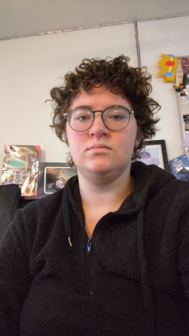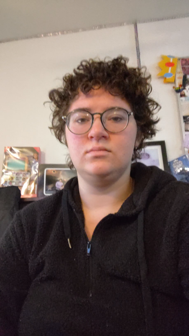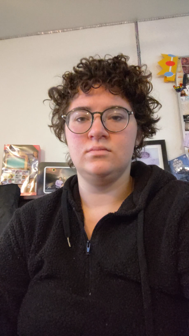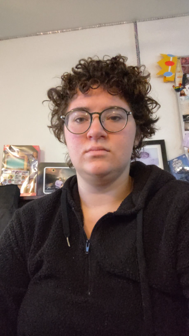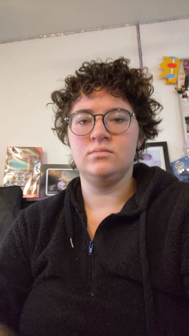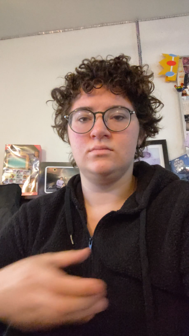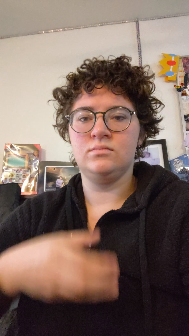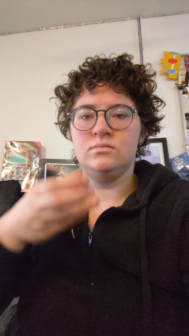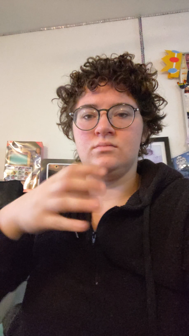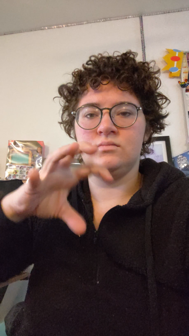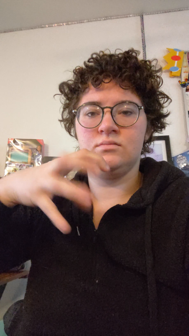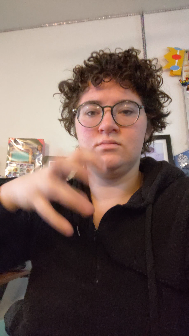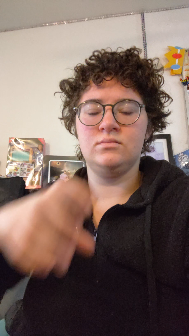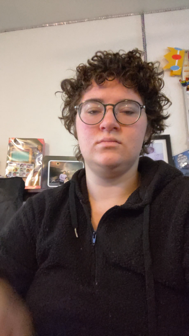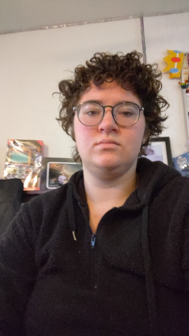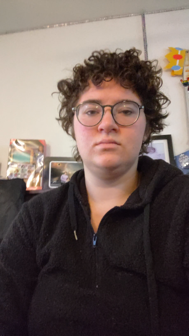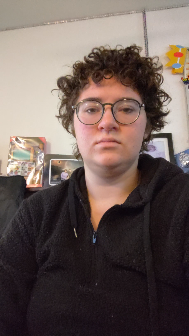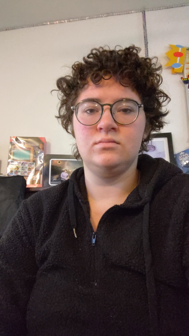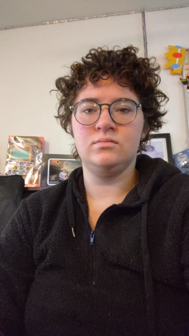jar